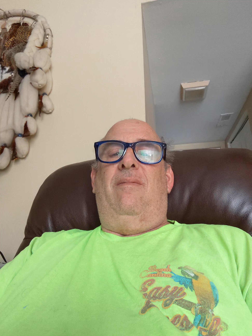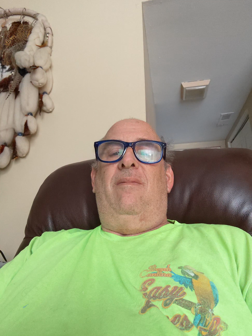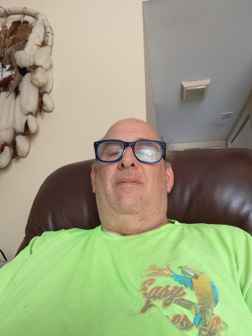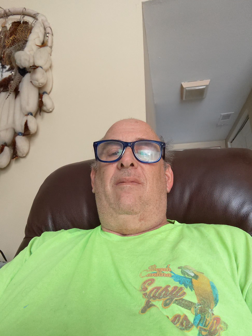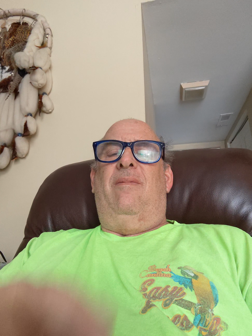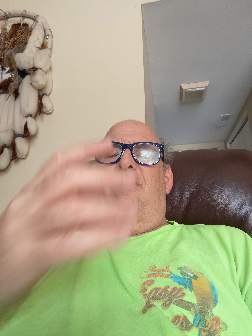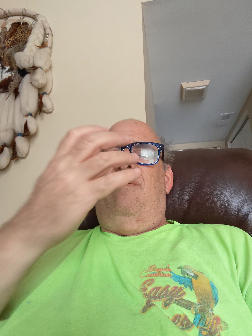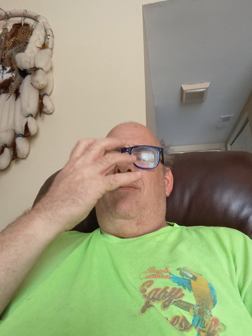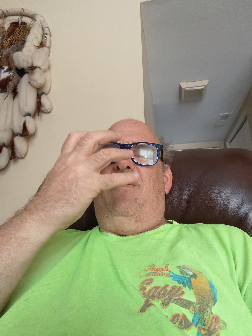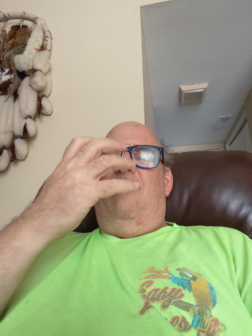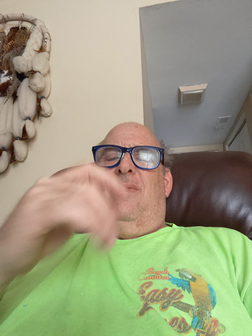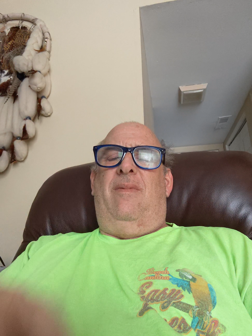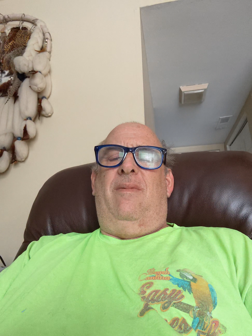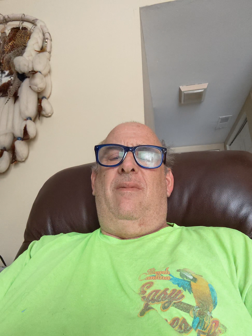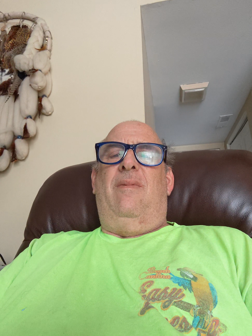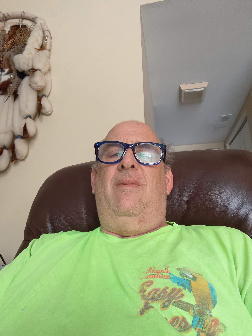mad